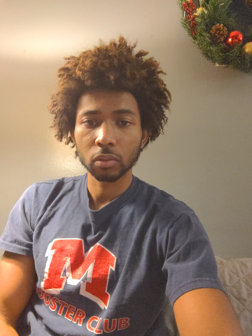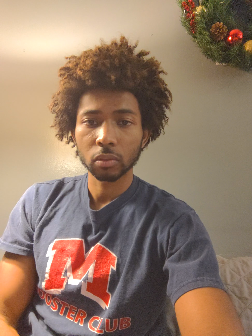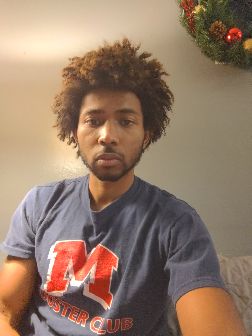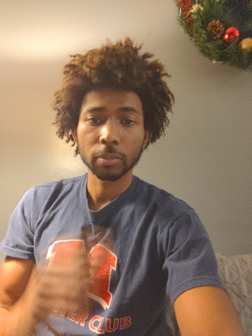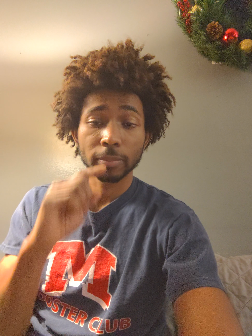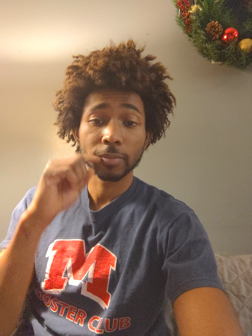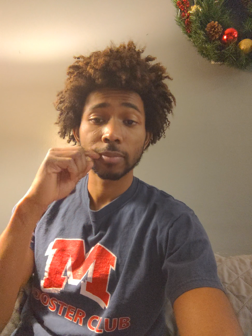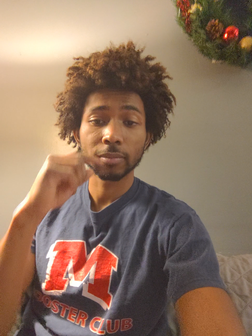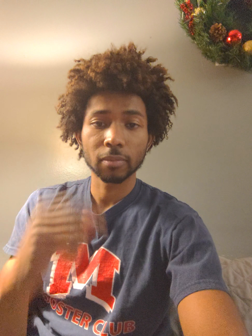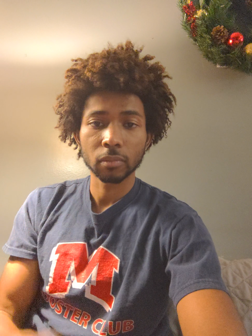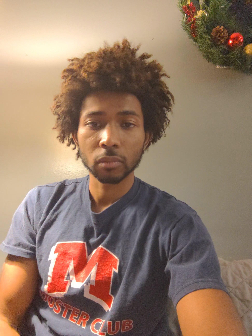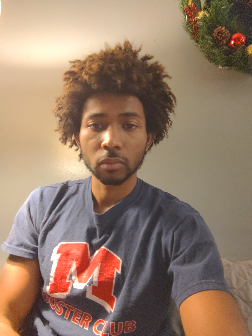smile